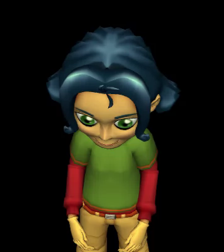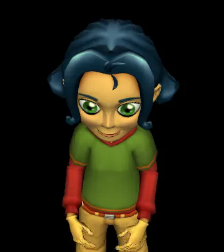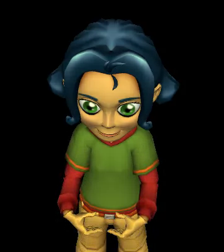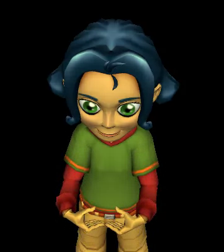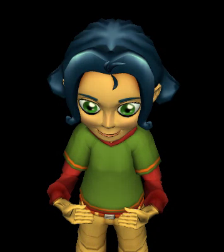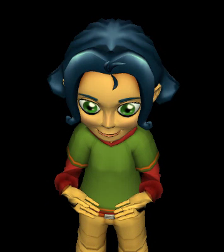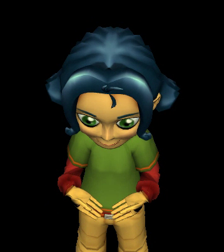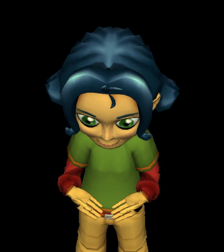طبق